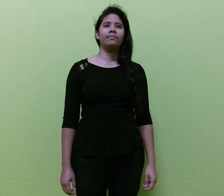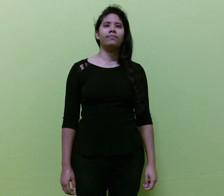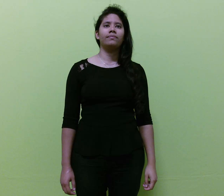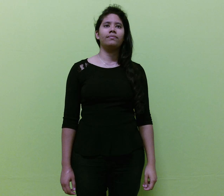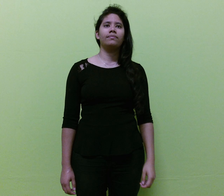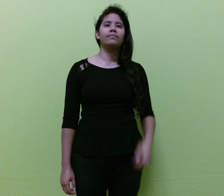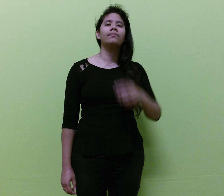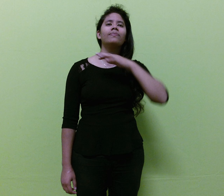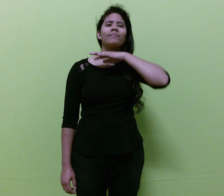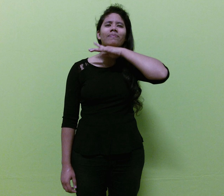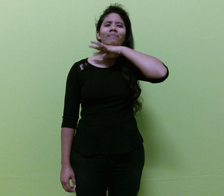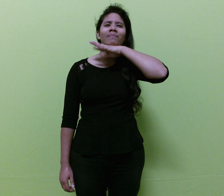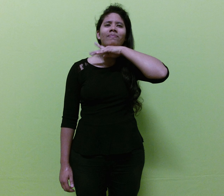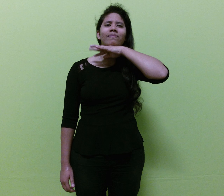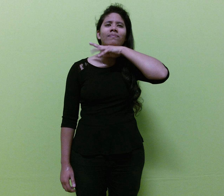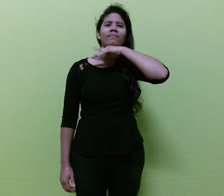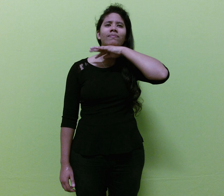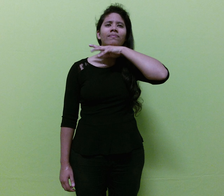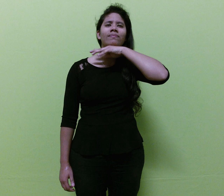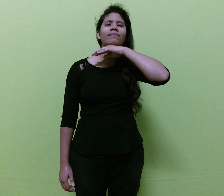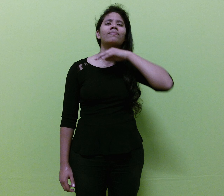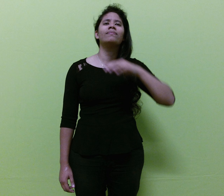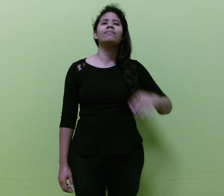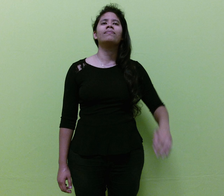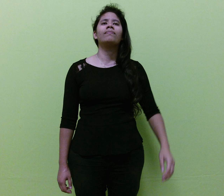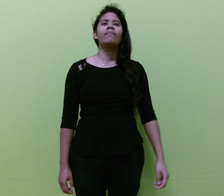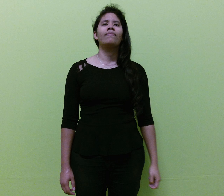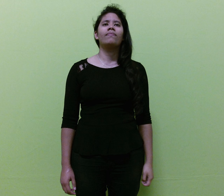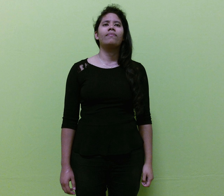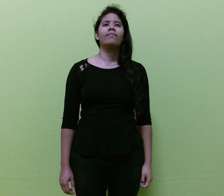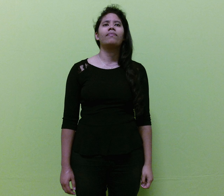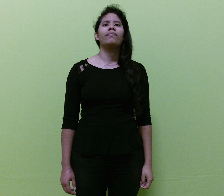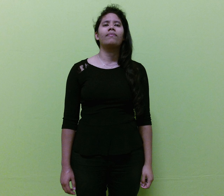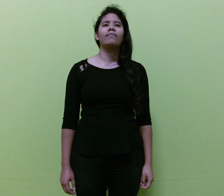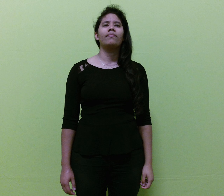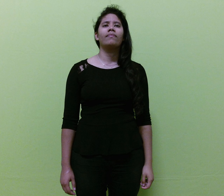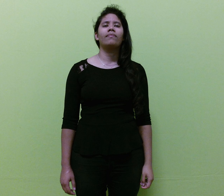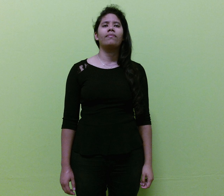ruim